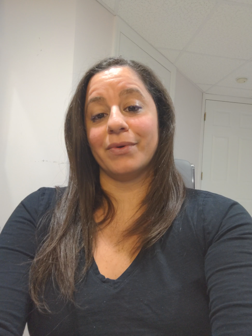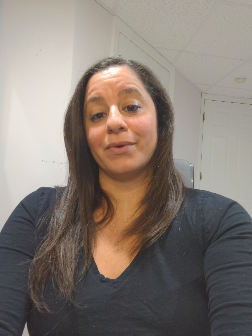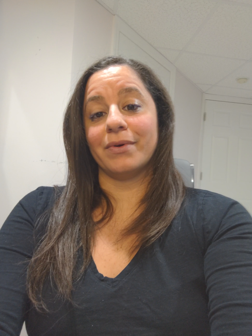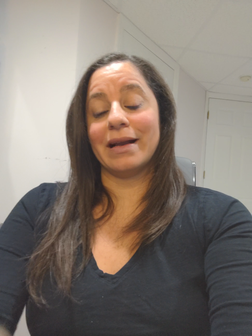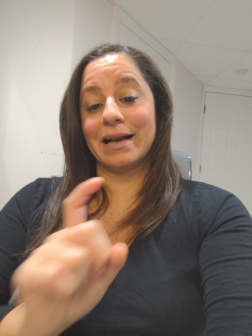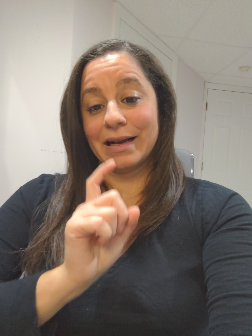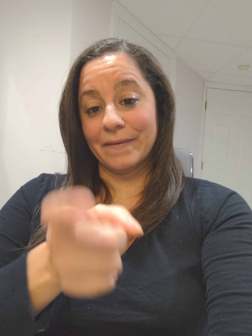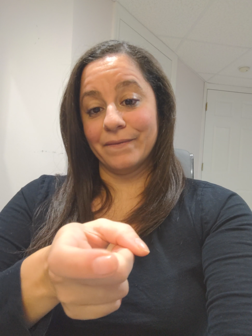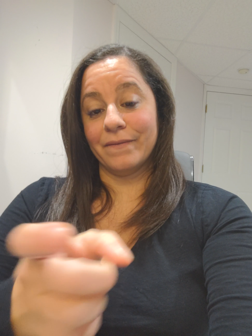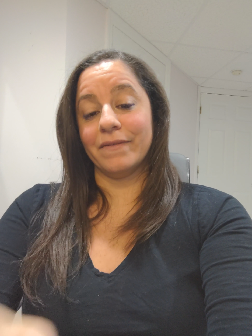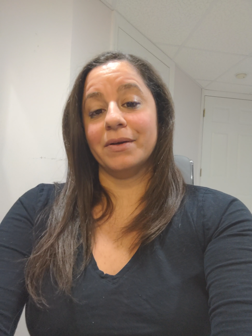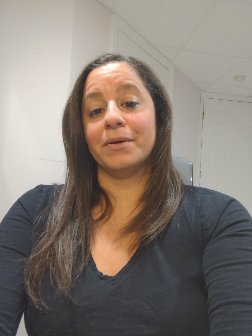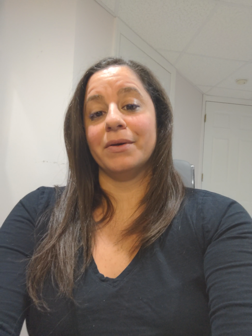gift